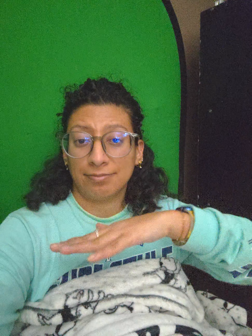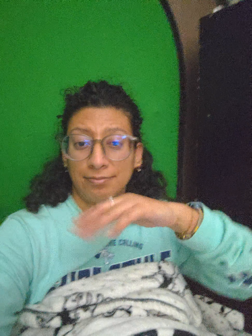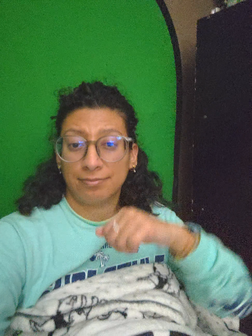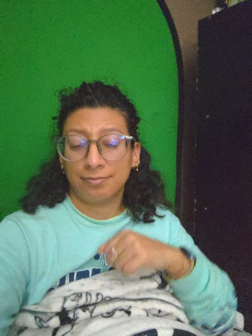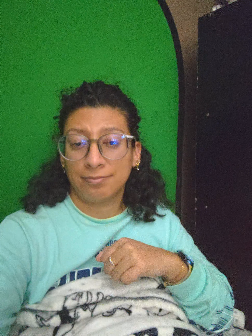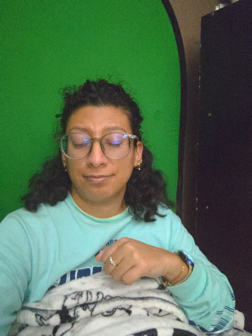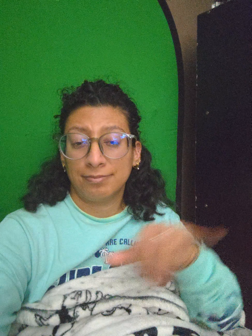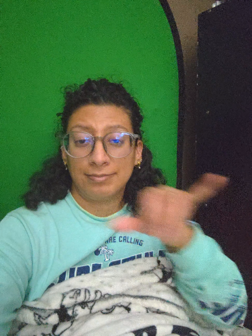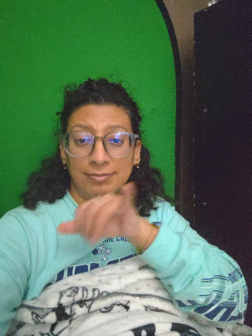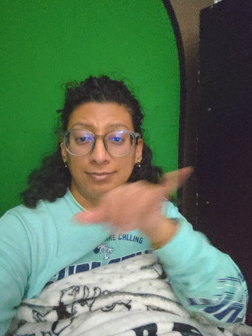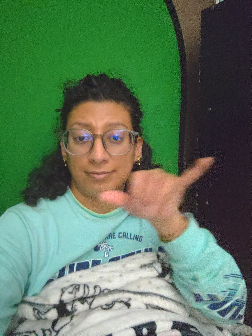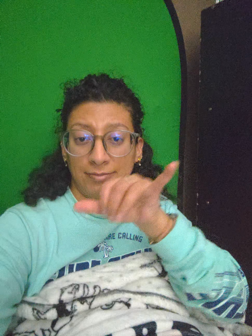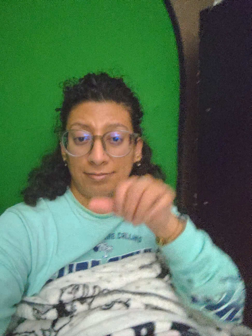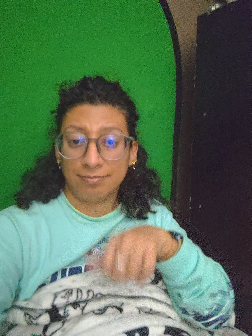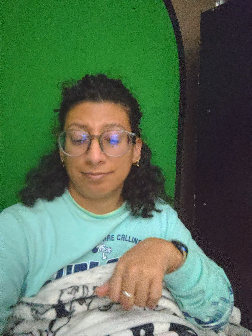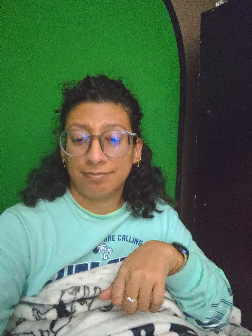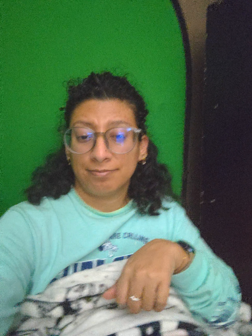same